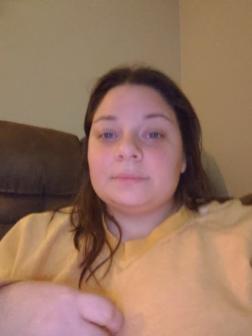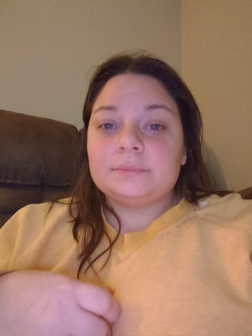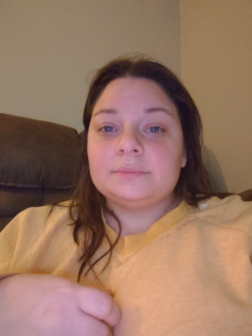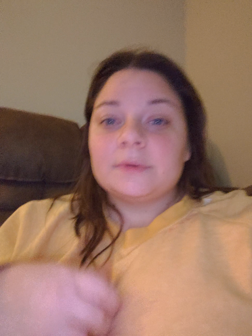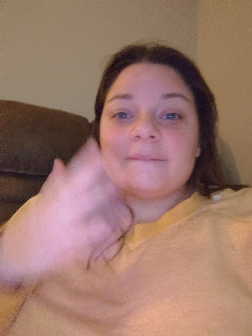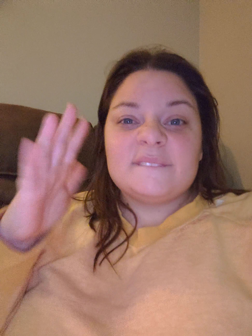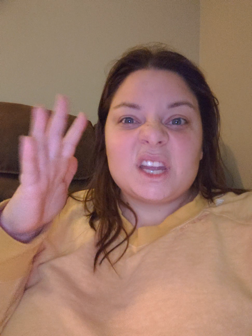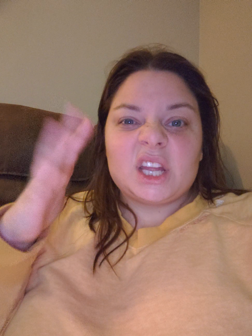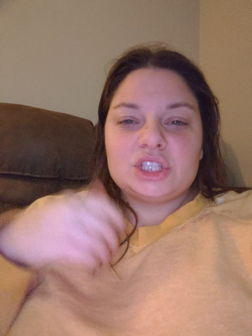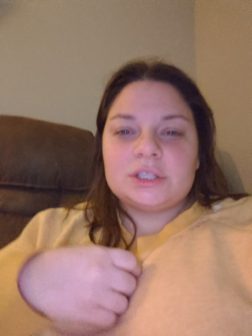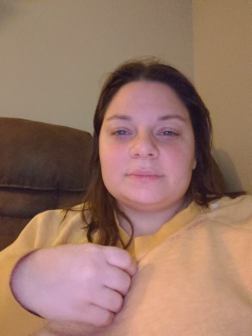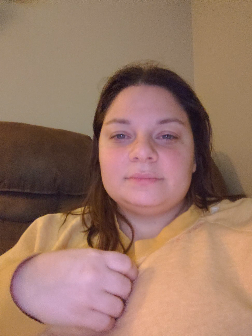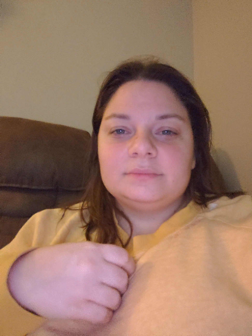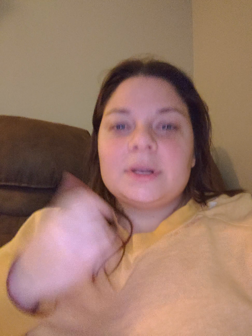finish